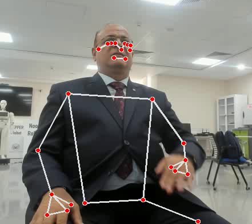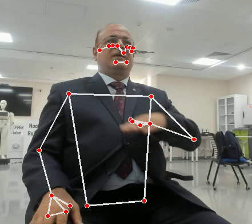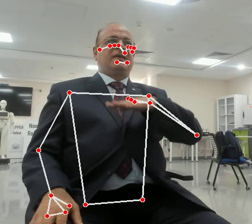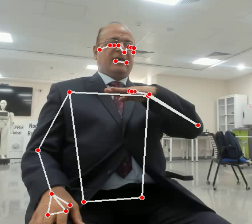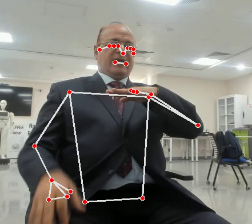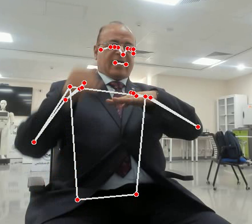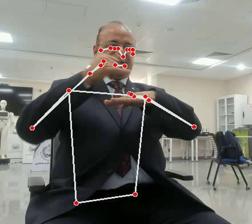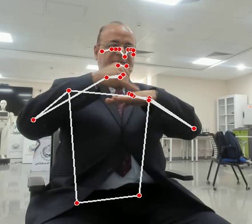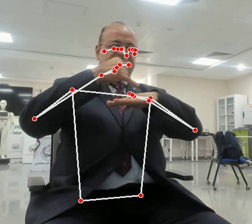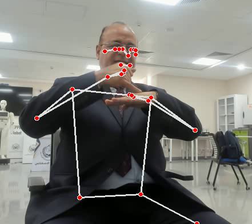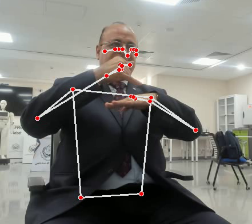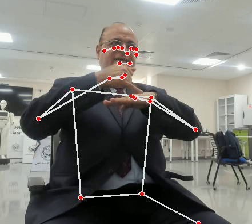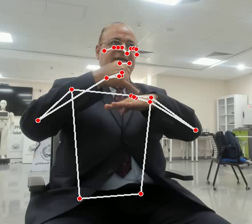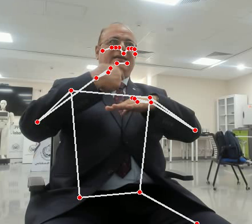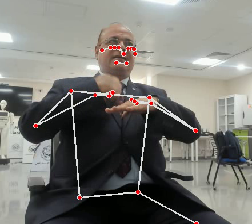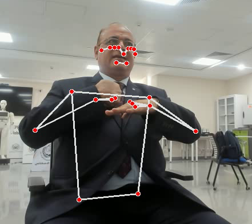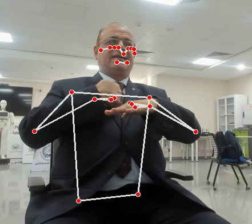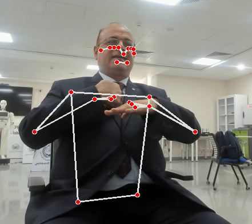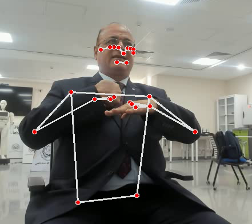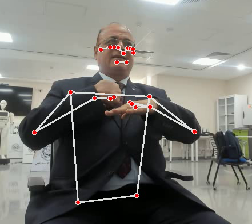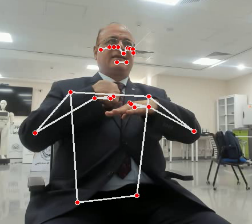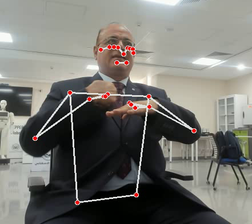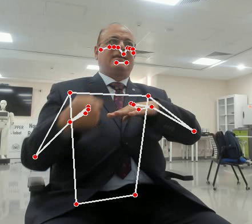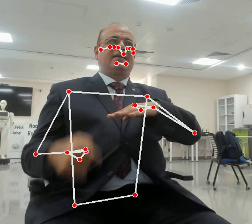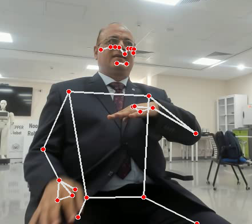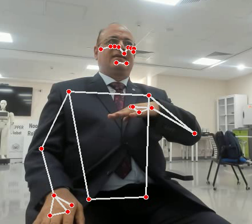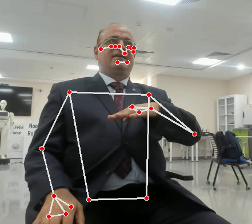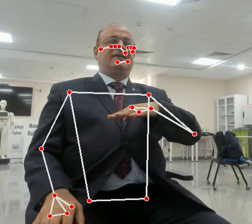khatbty